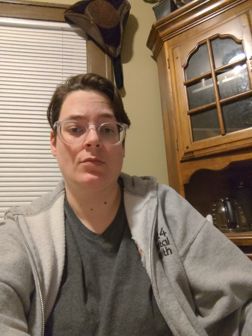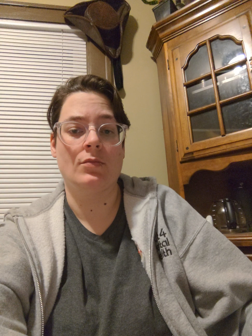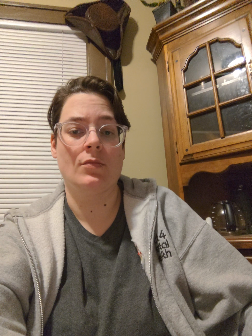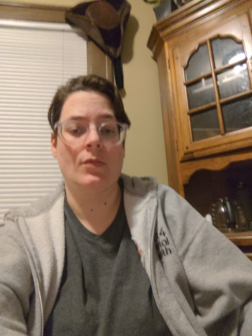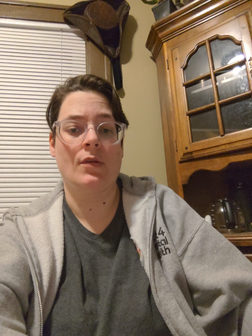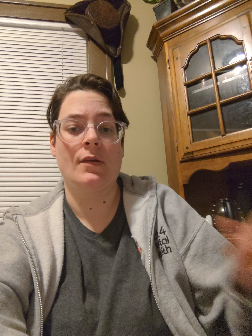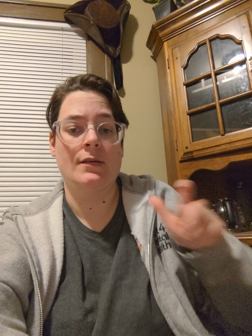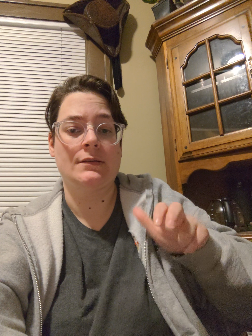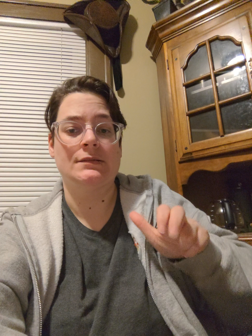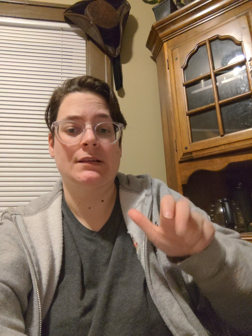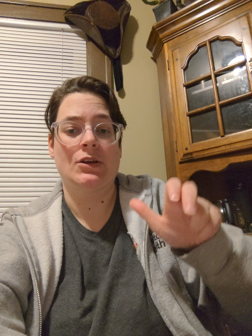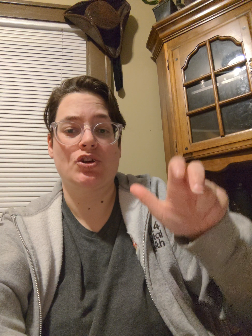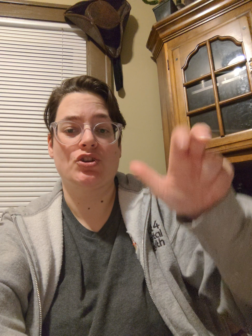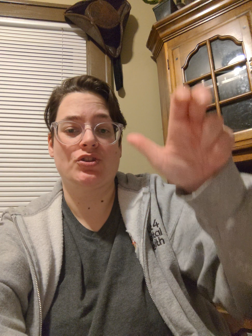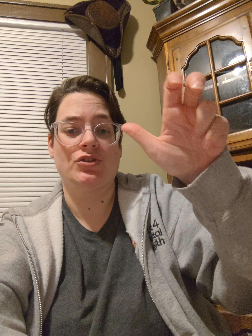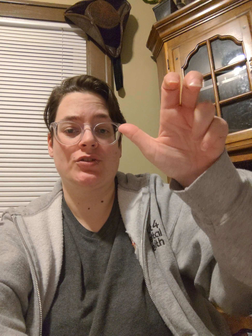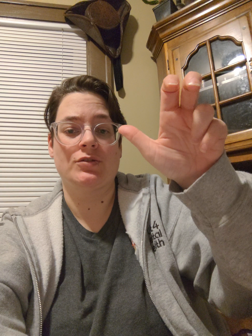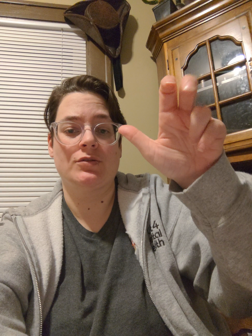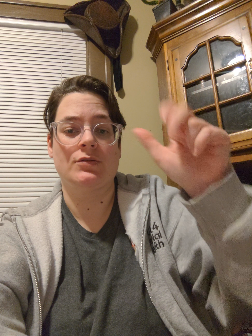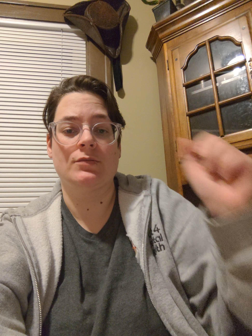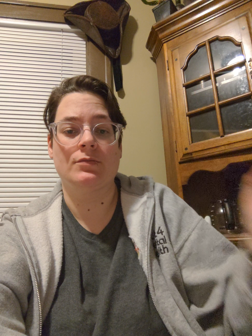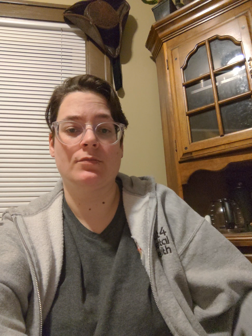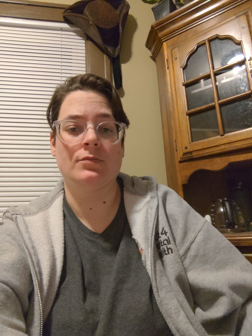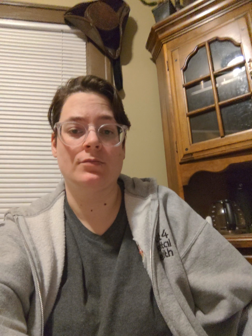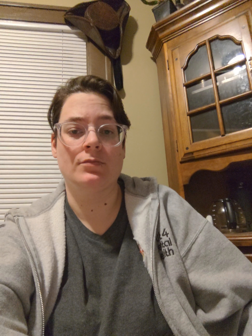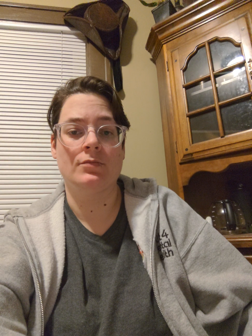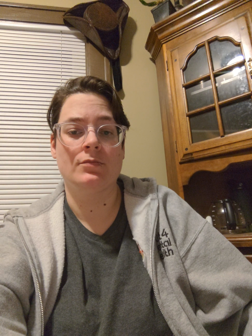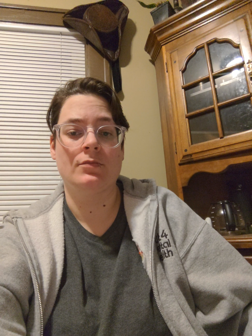stairs